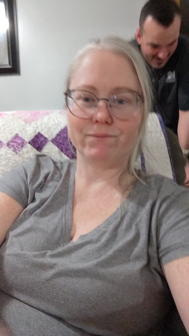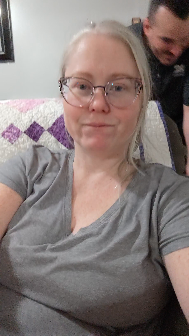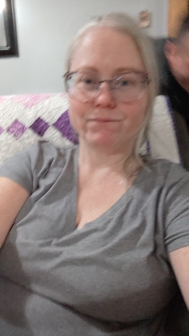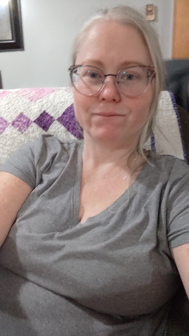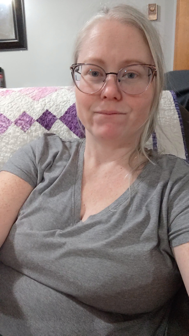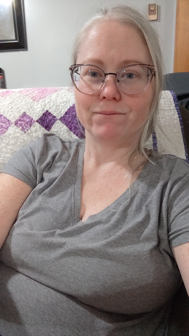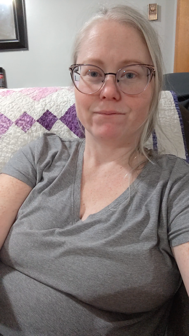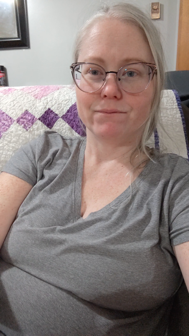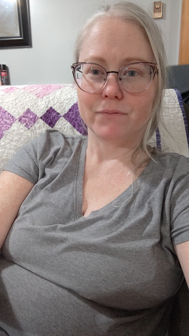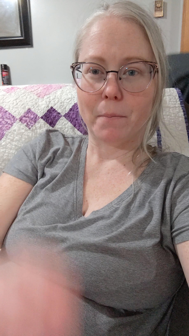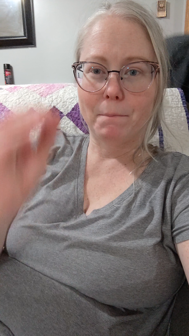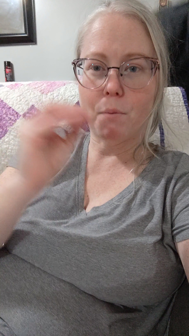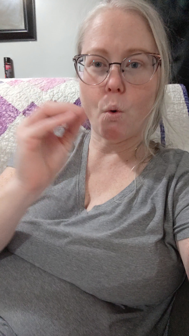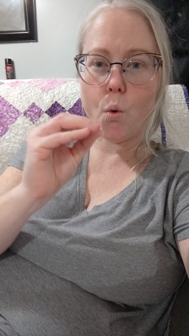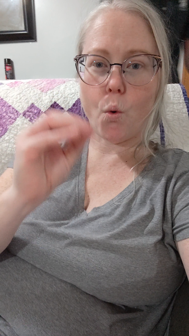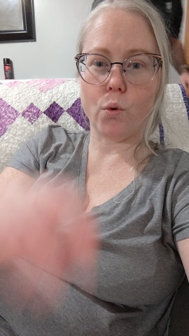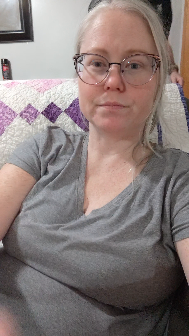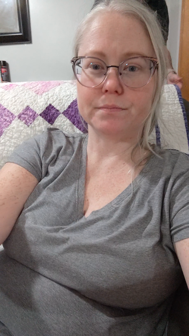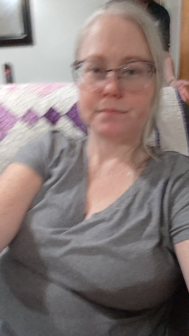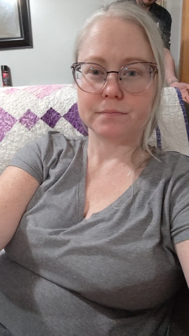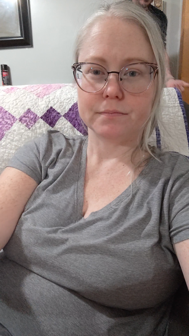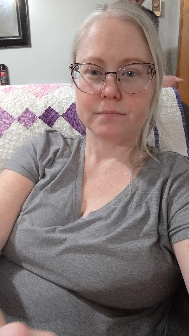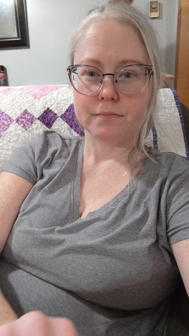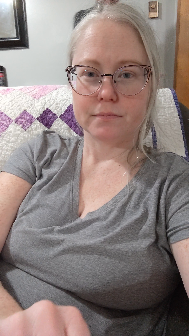more